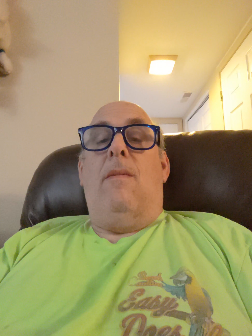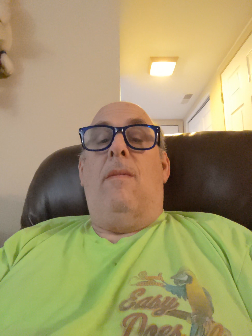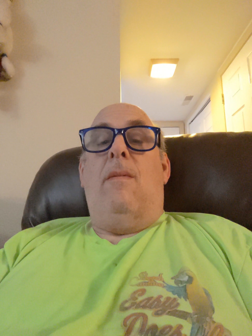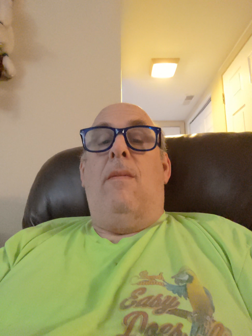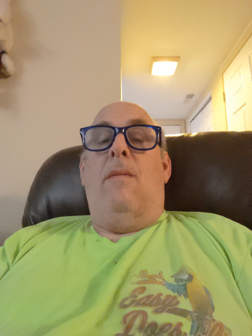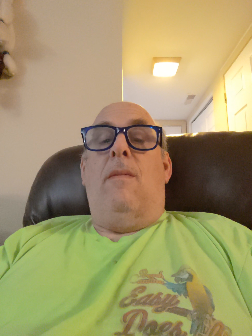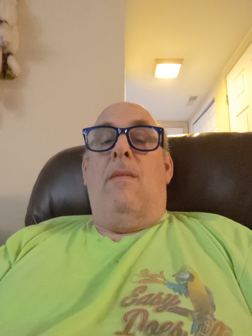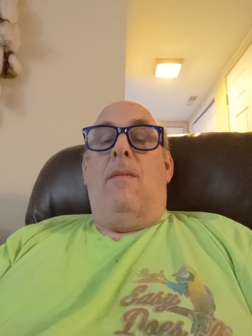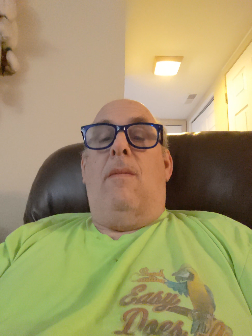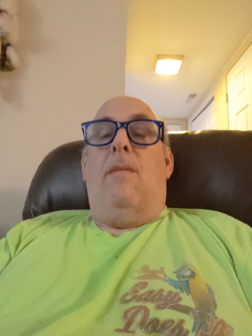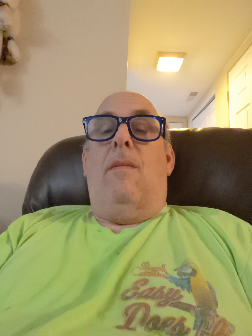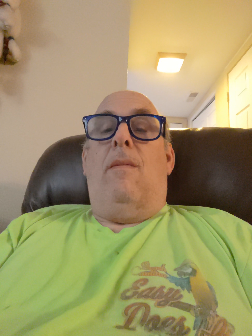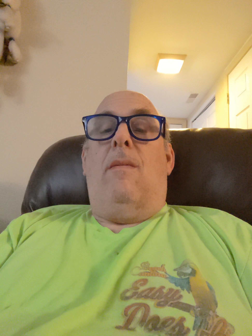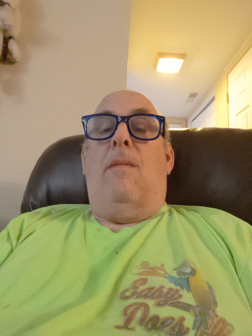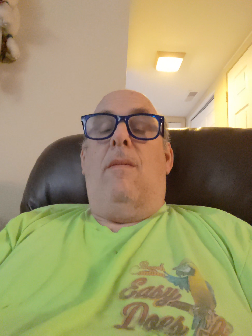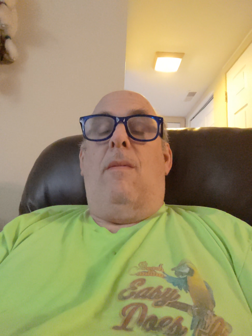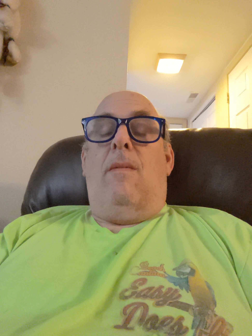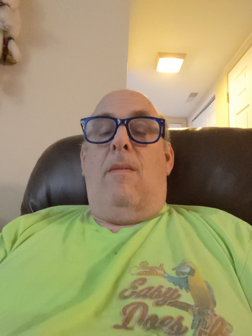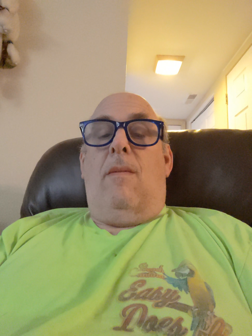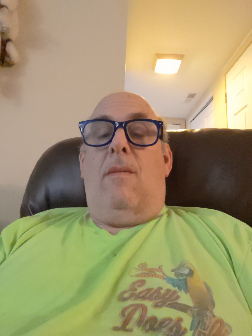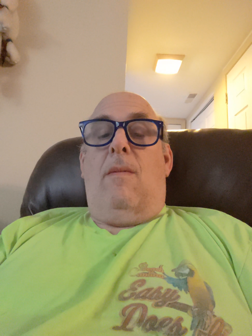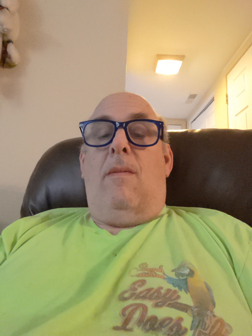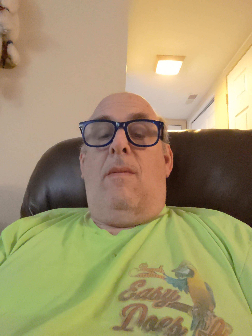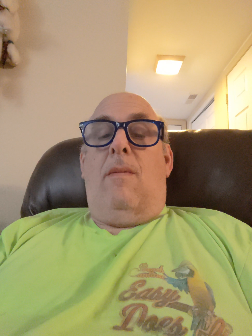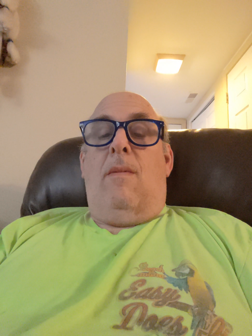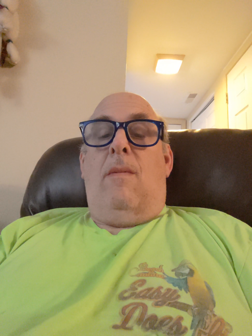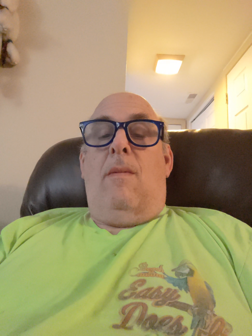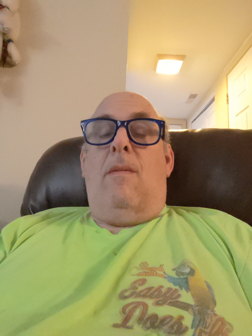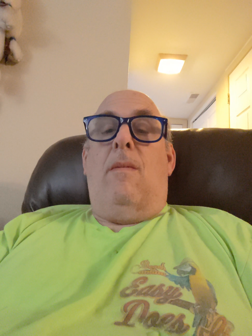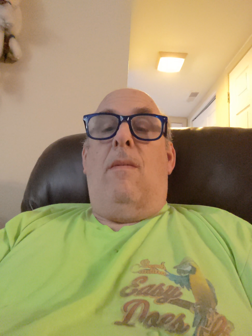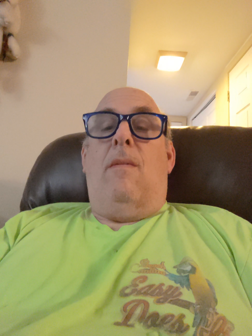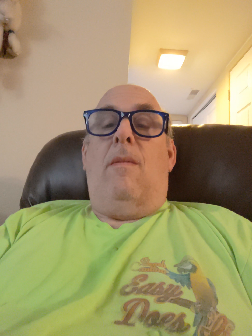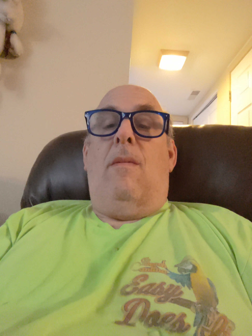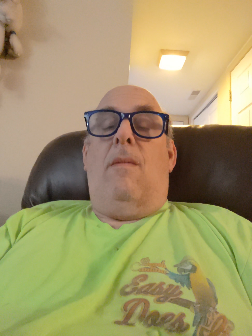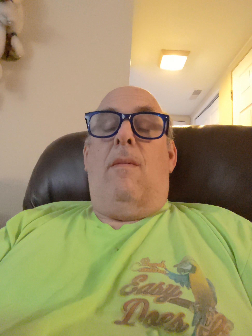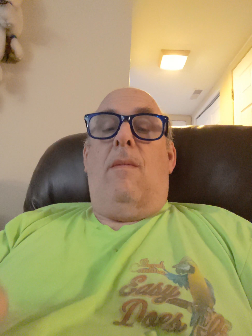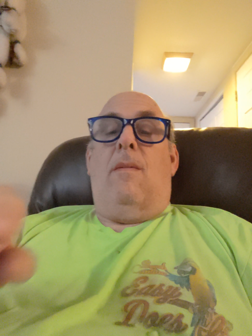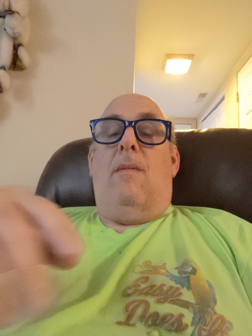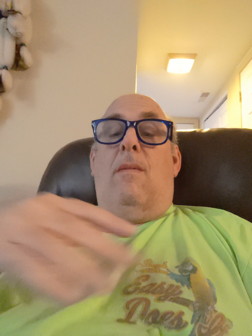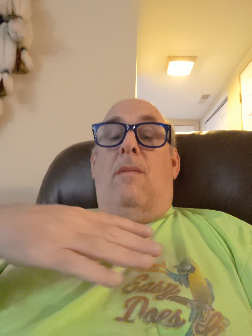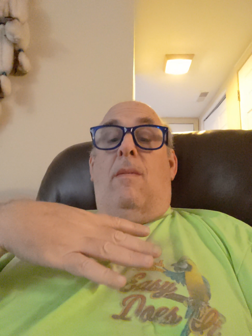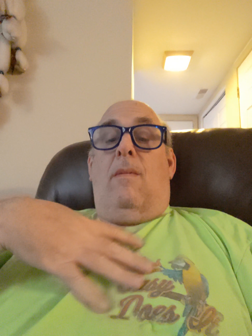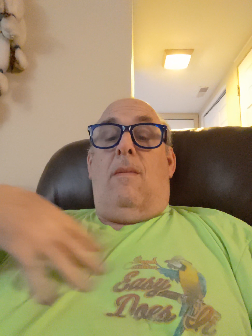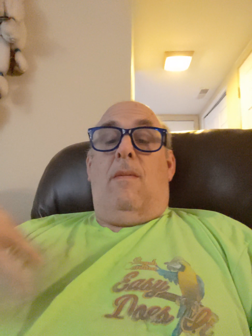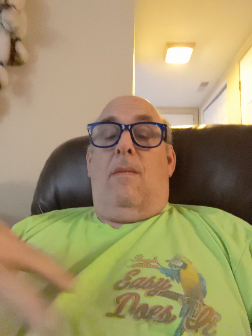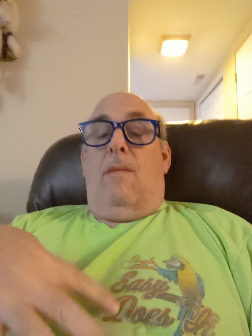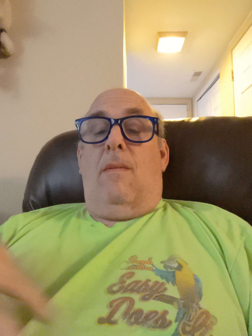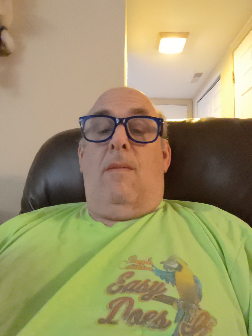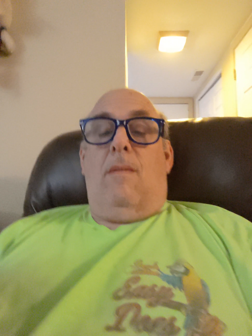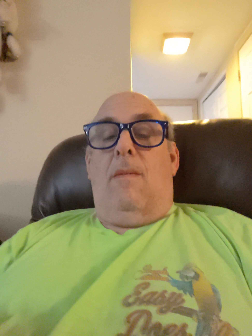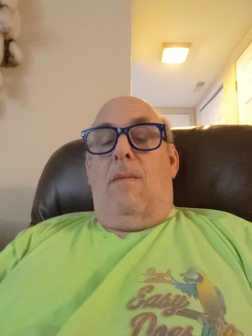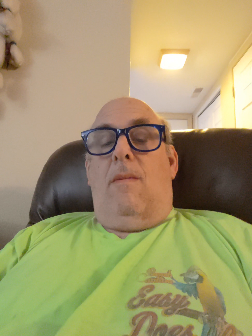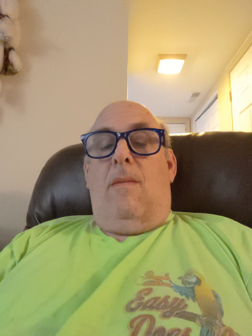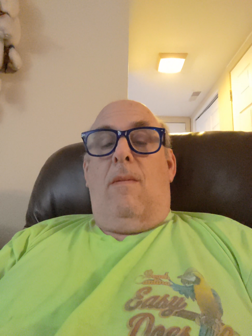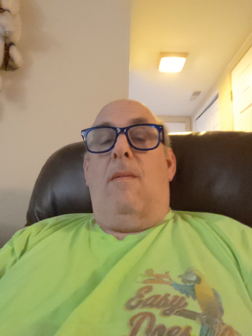zebra